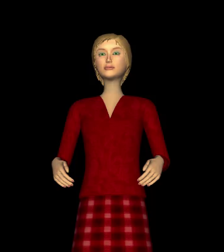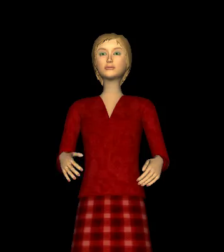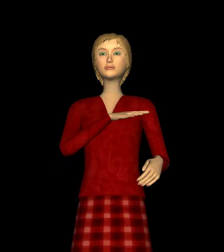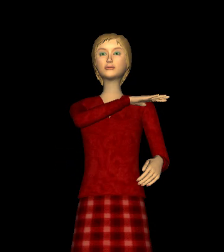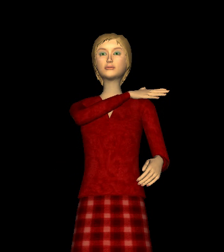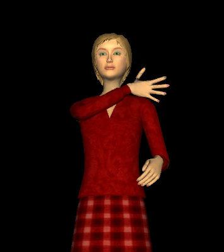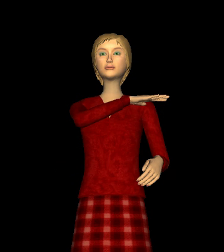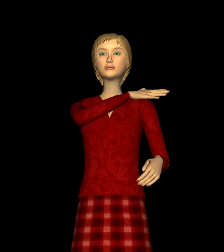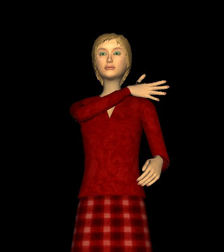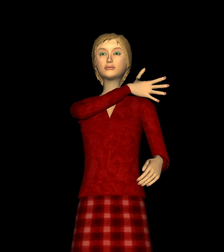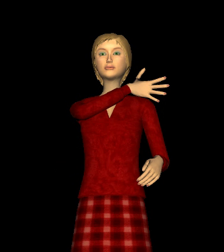أستاذ